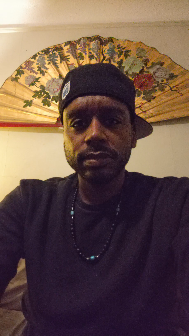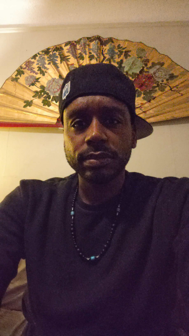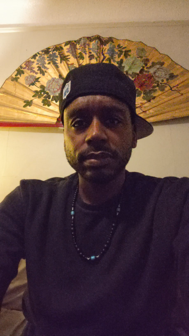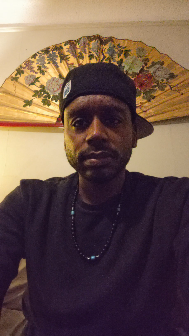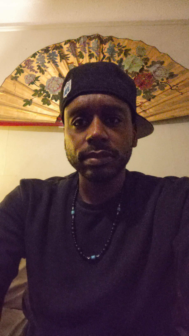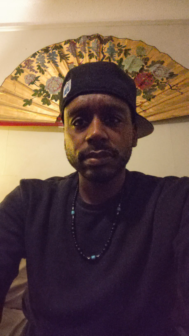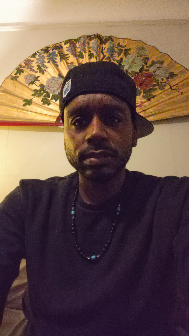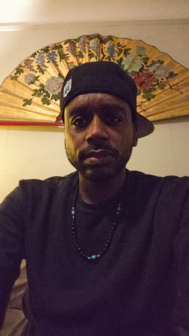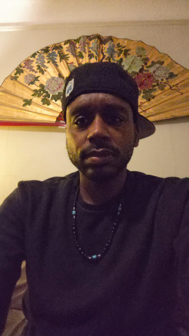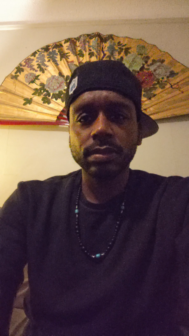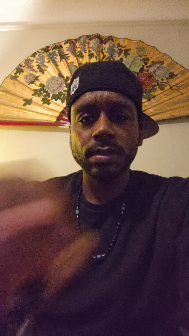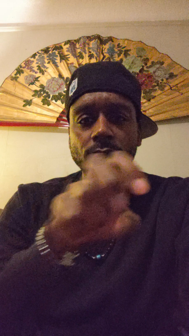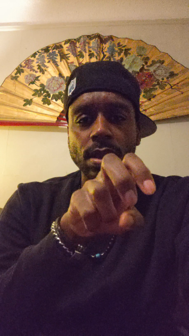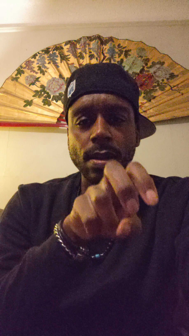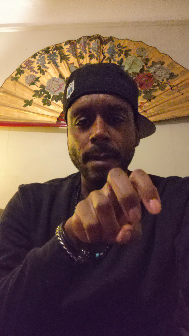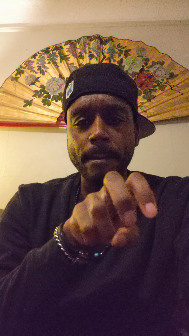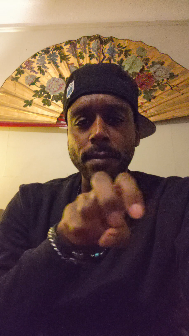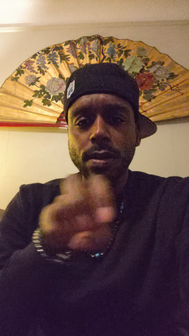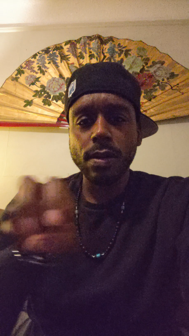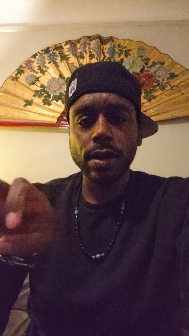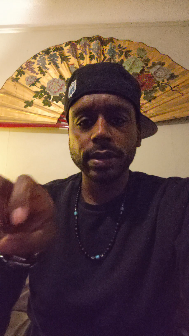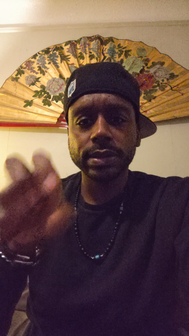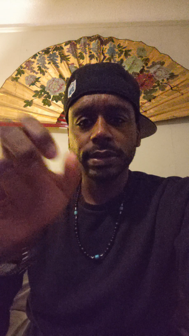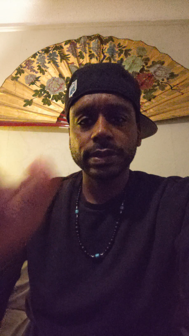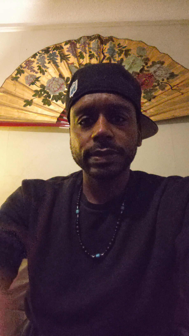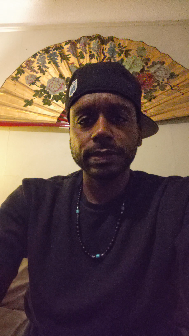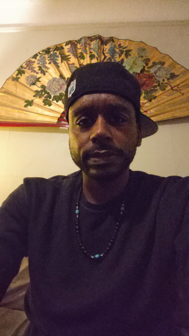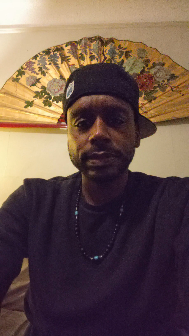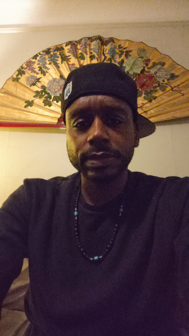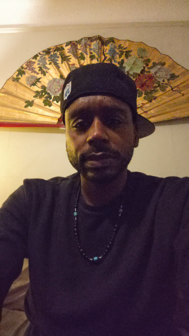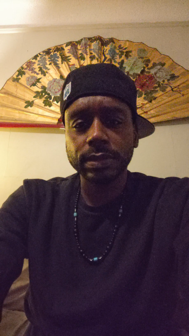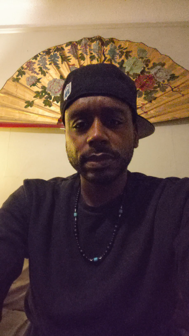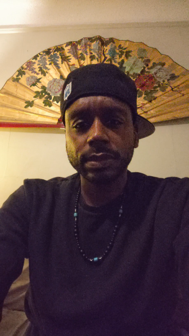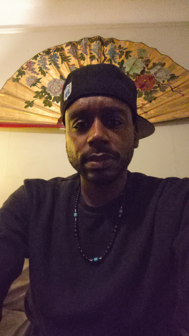porch